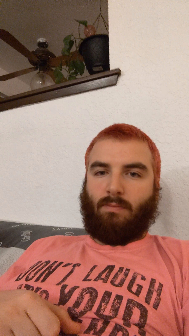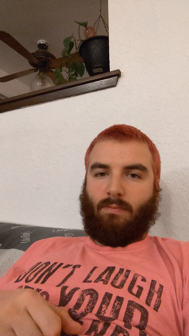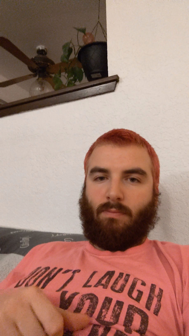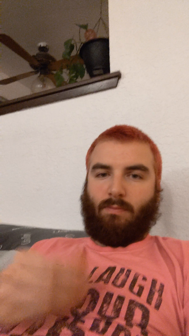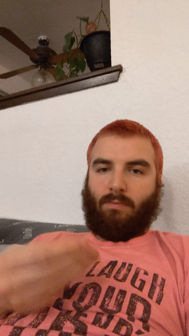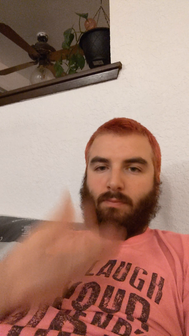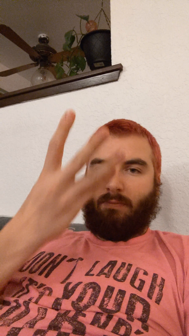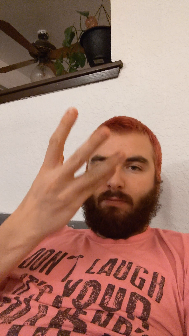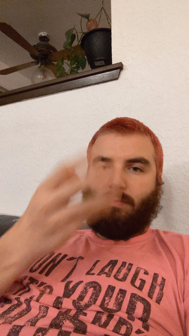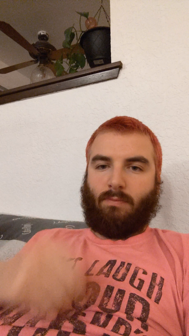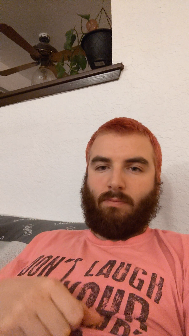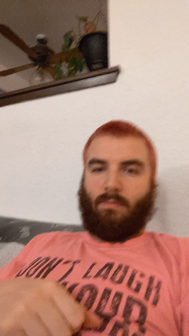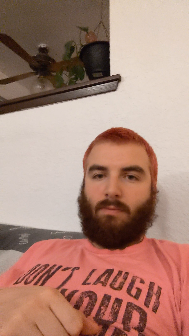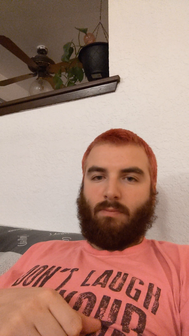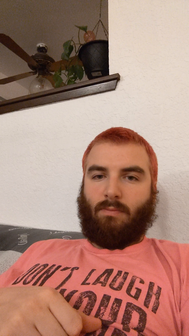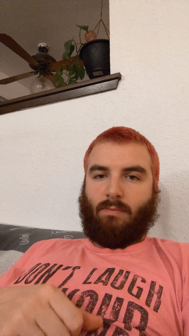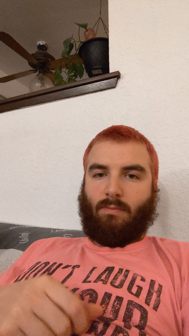plants